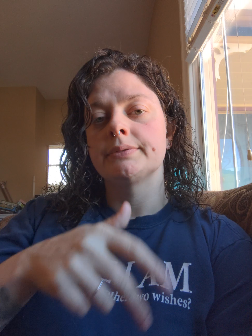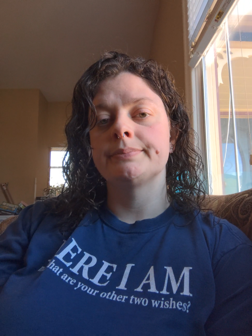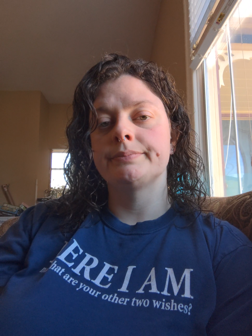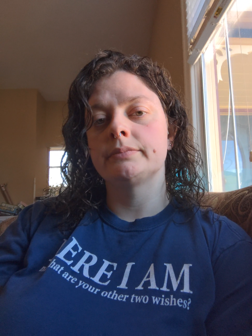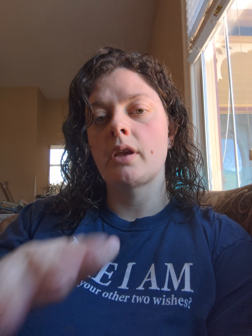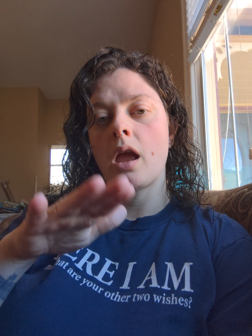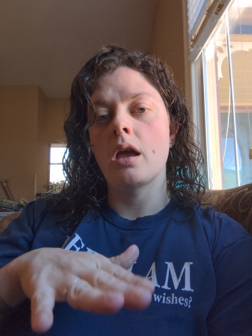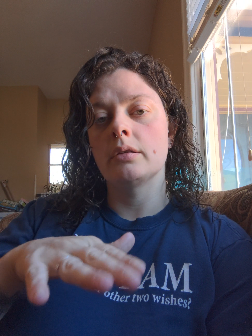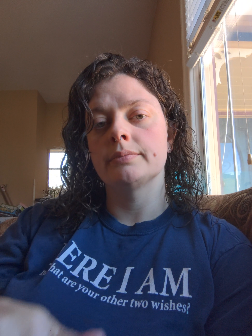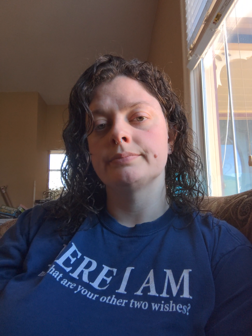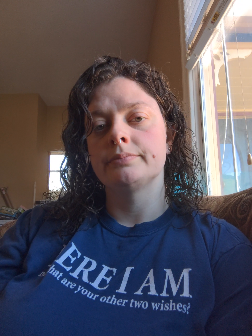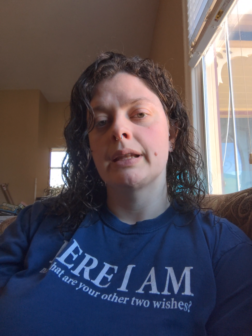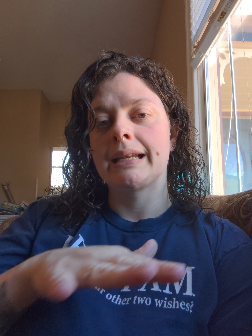on